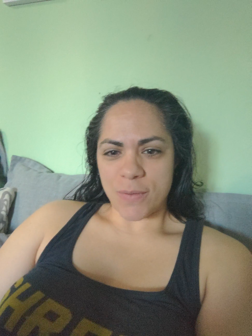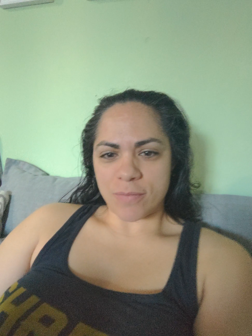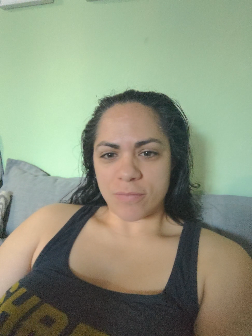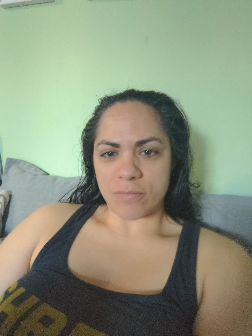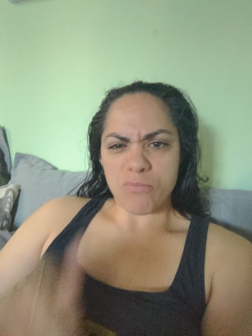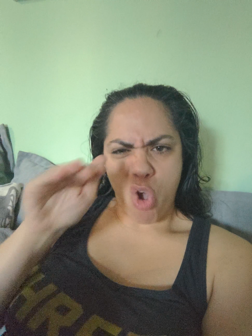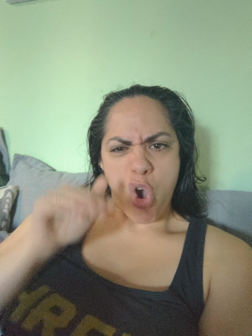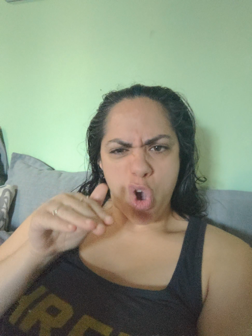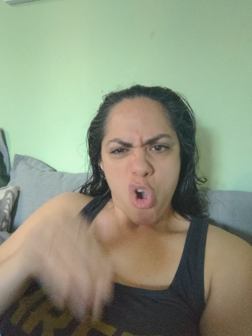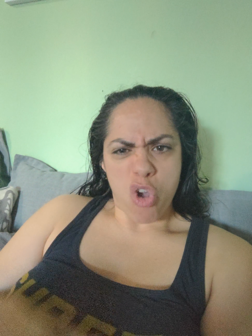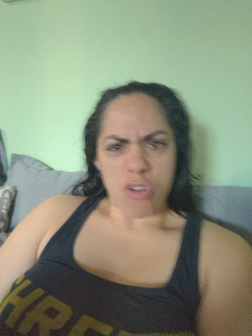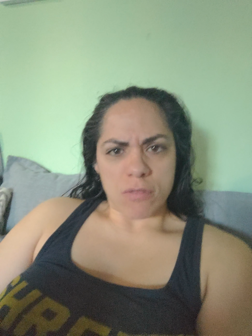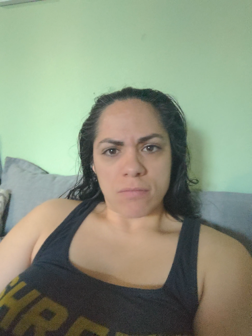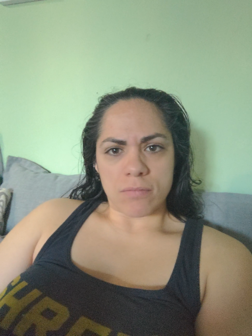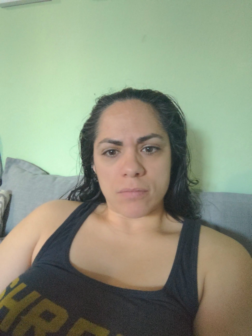on